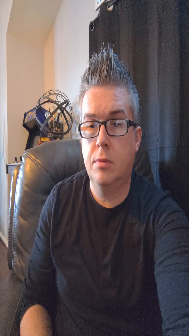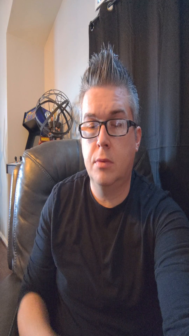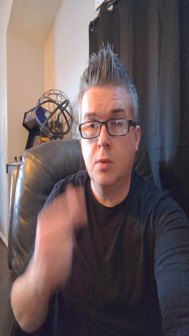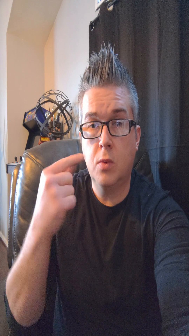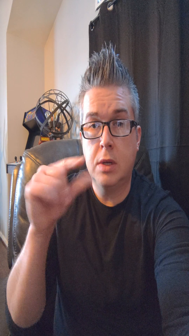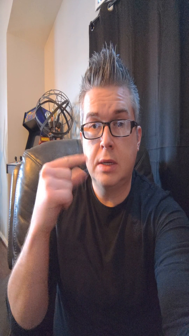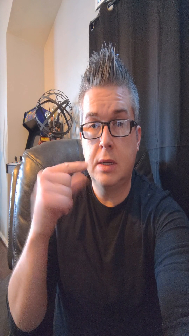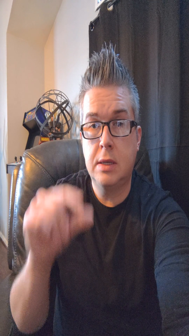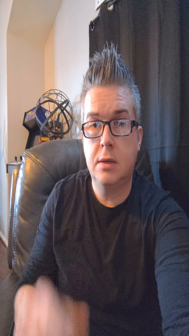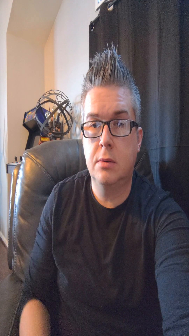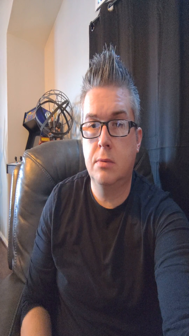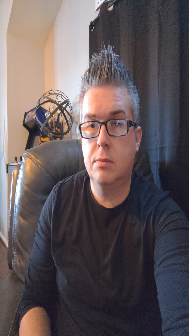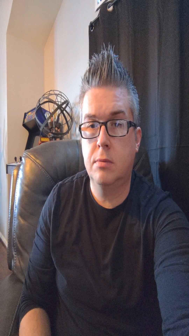green